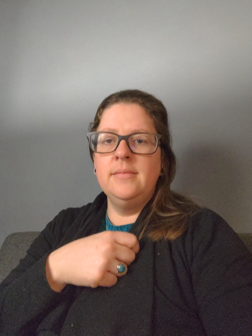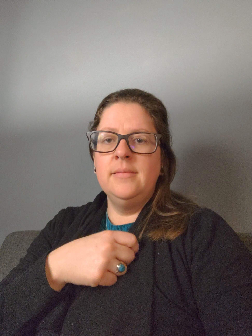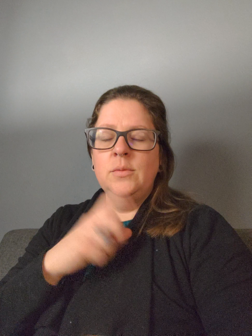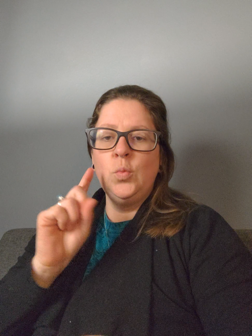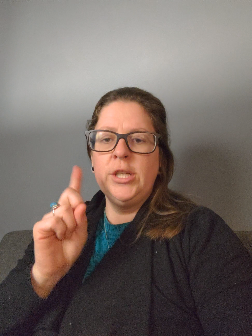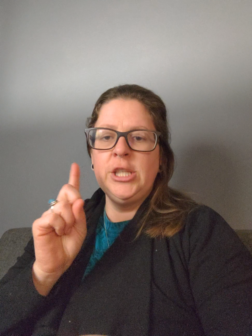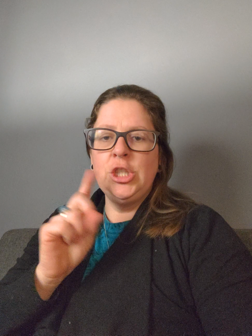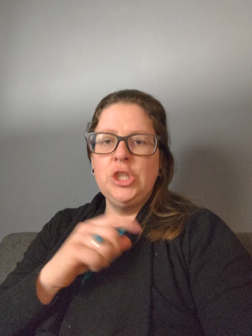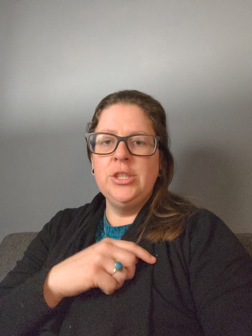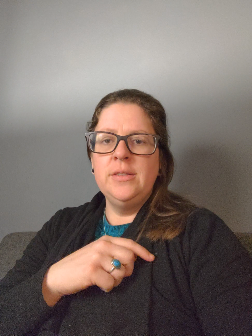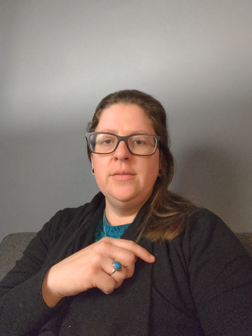where